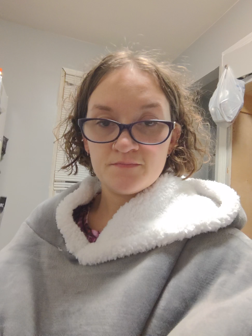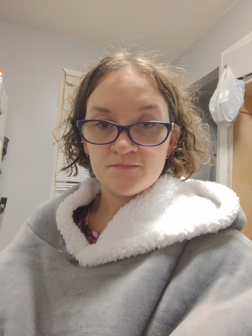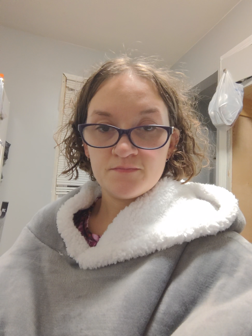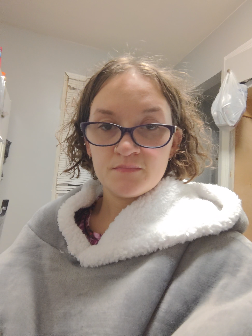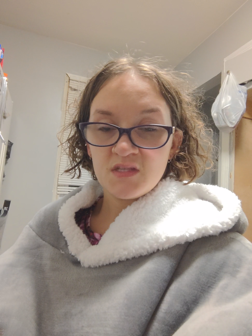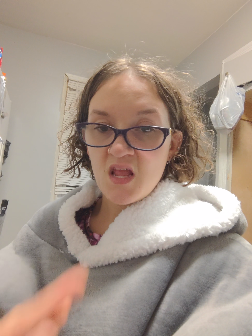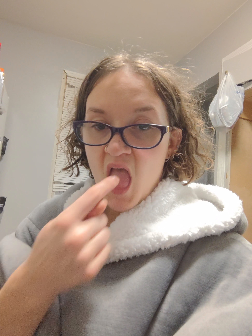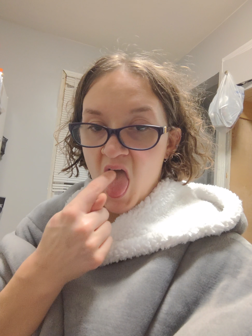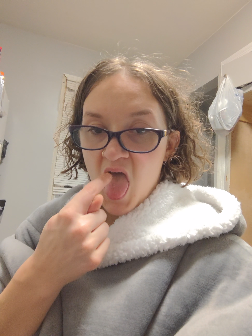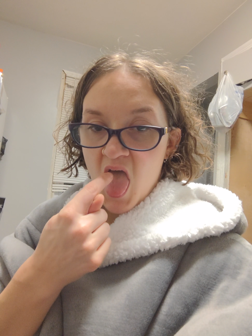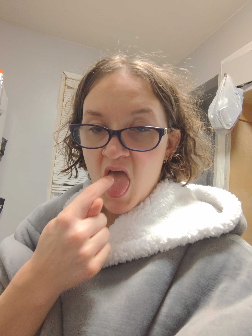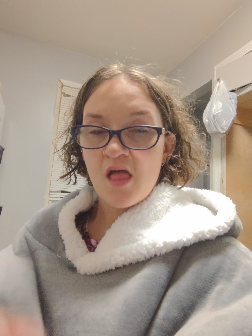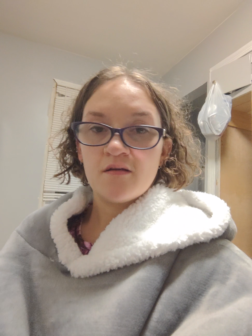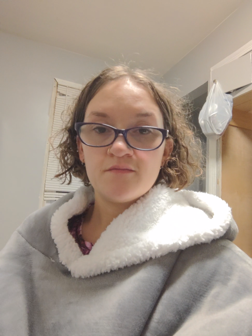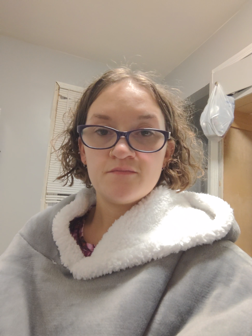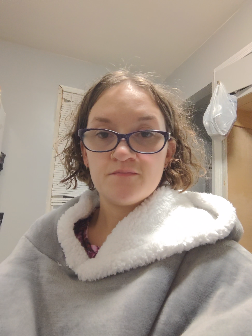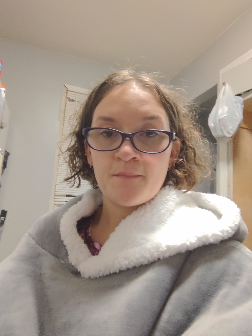yucky